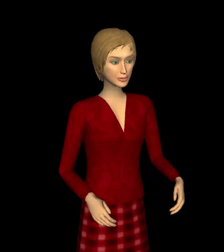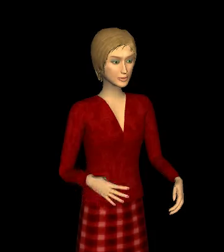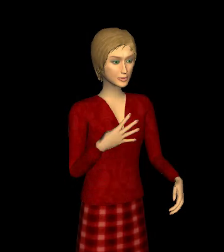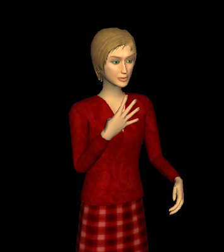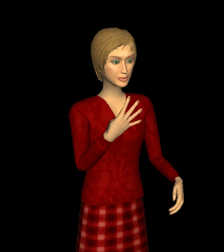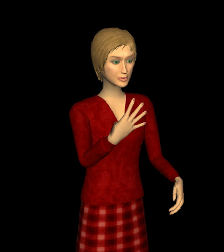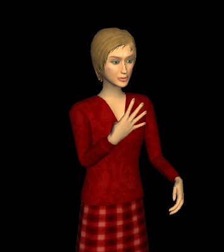4